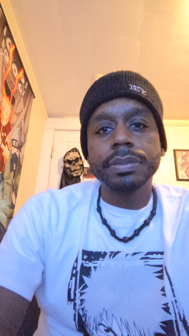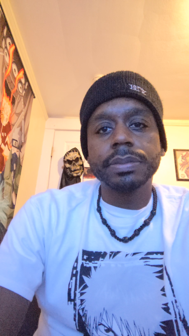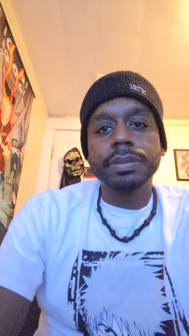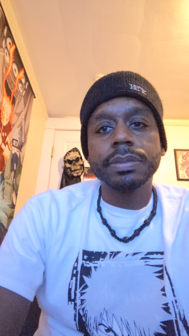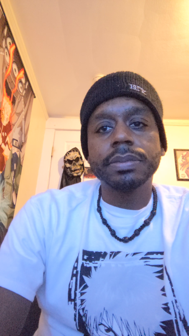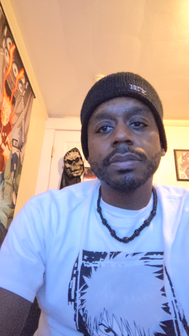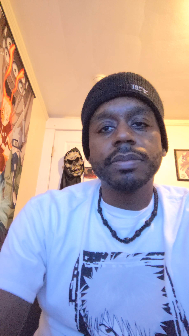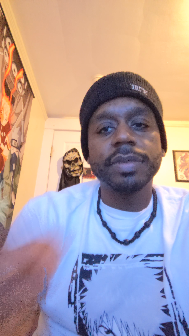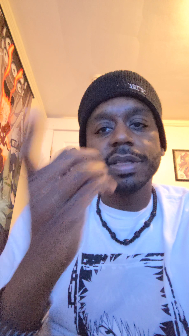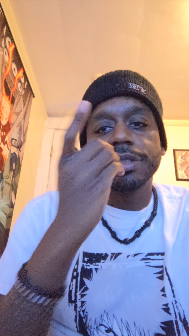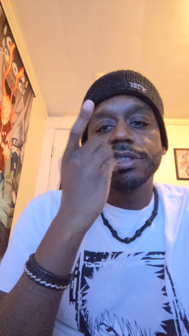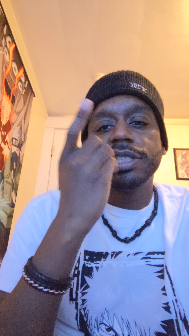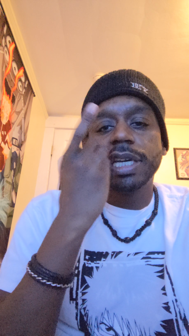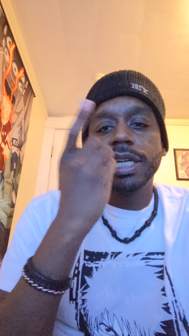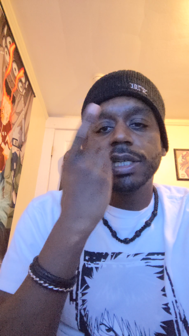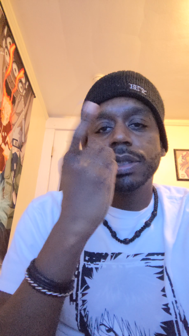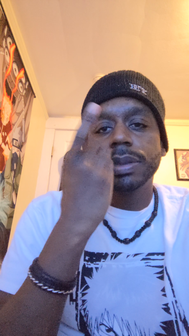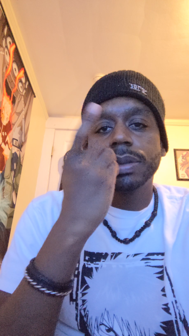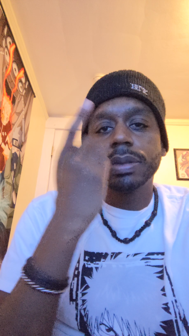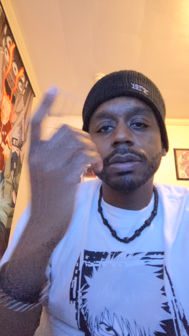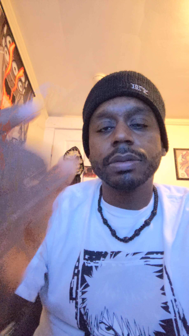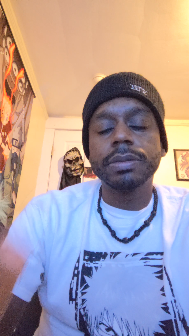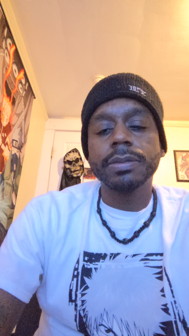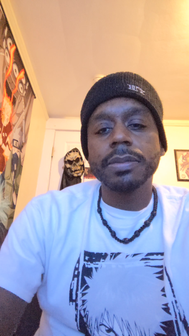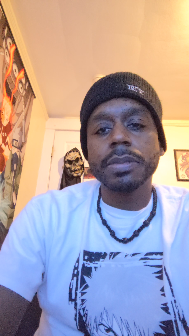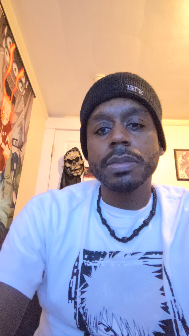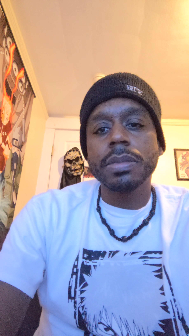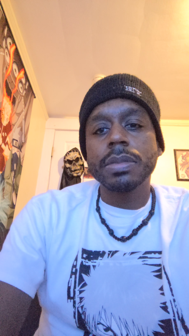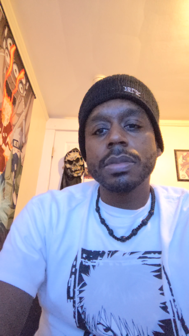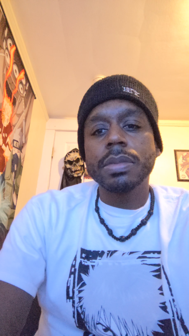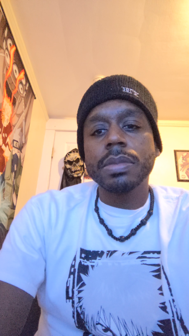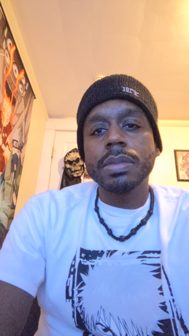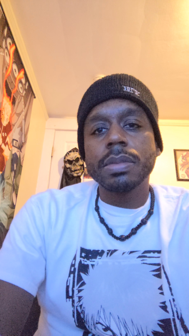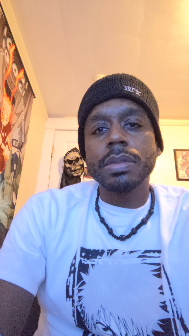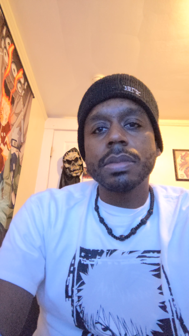dinner